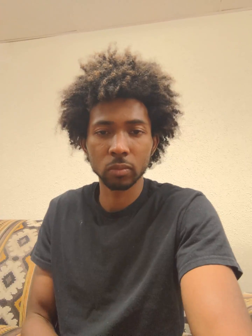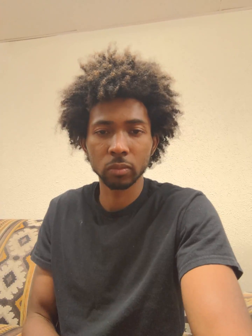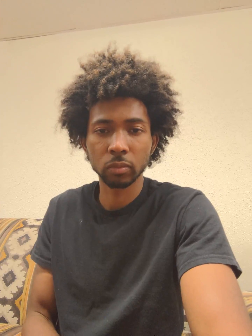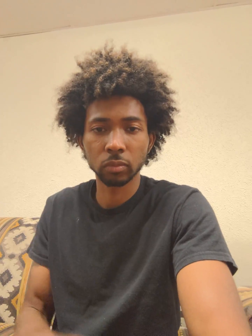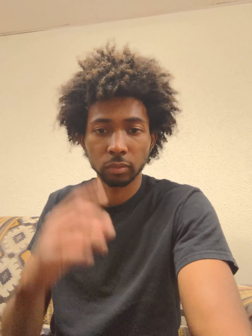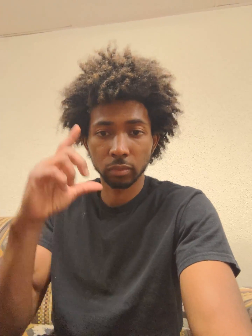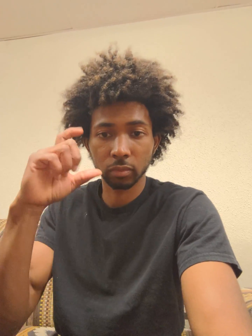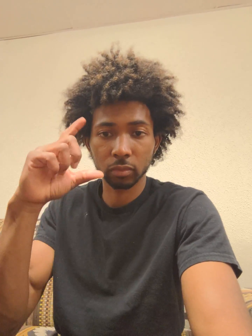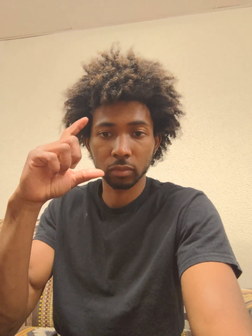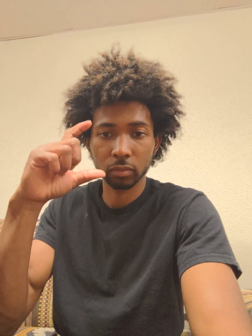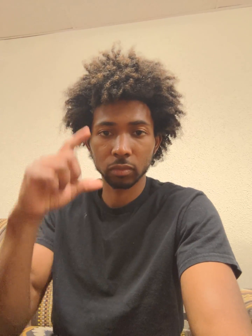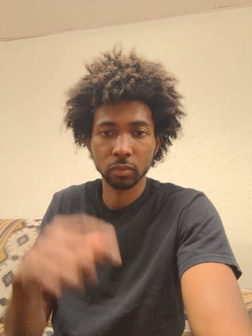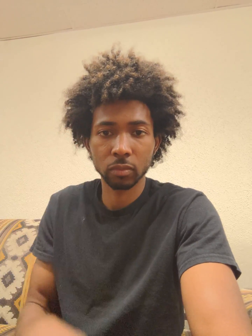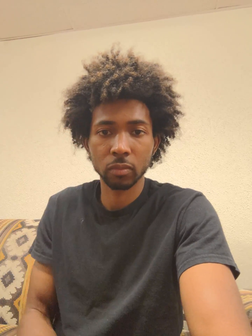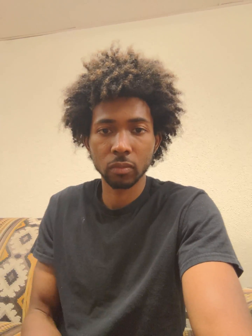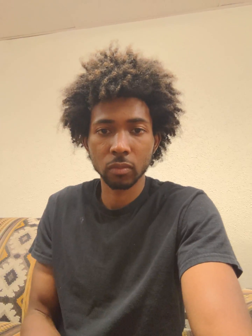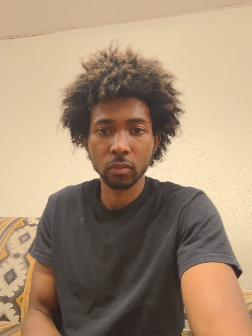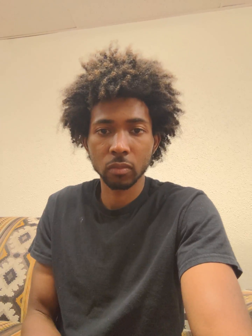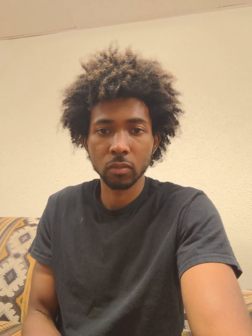camera